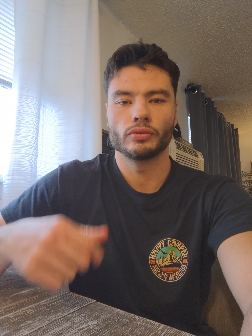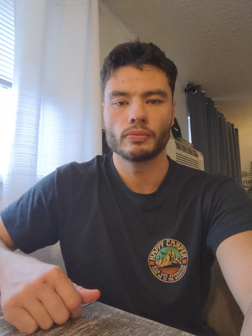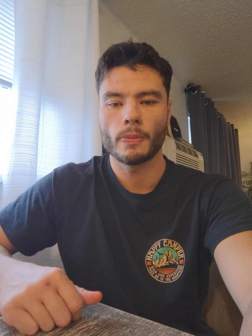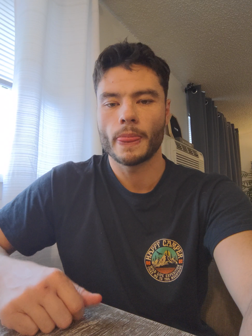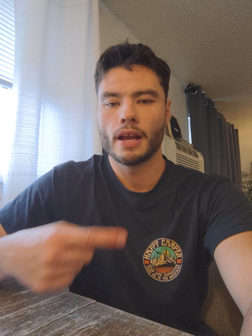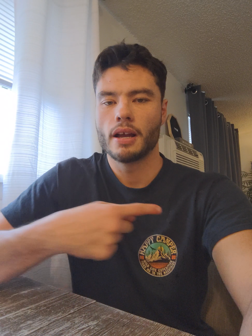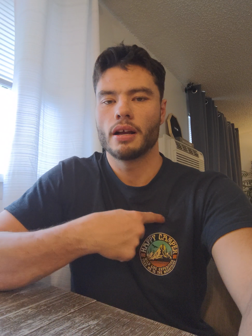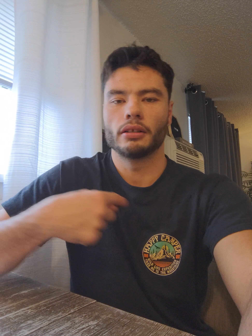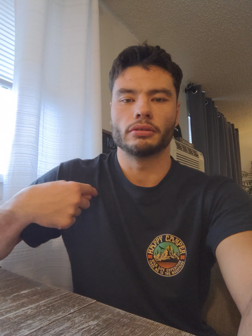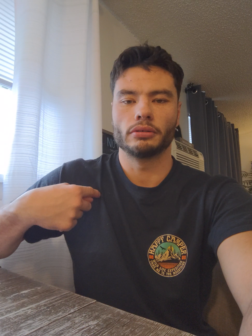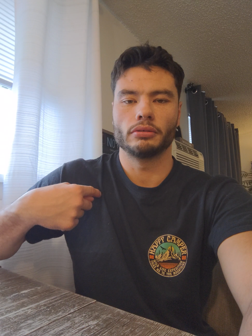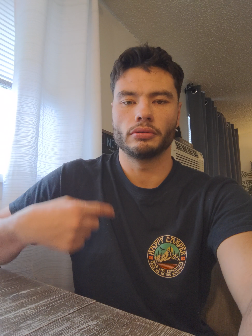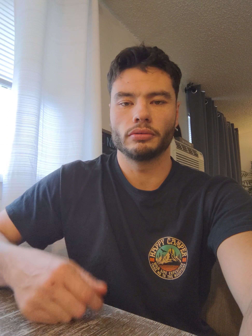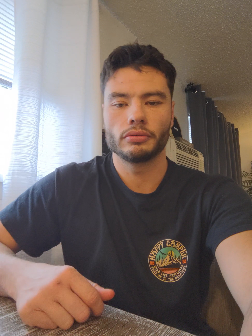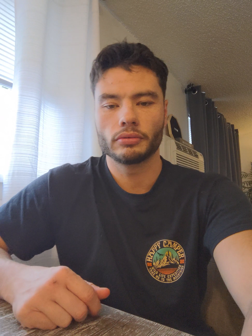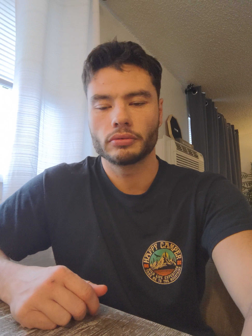we